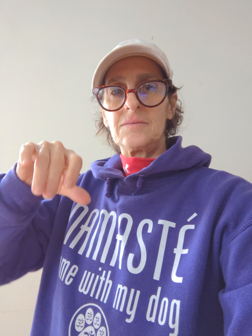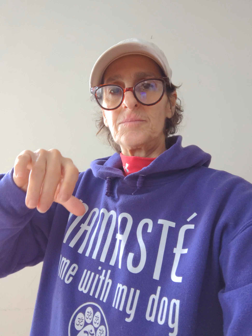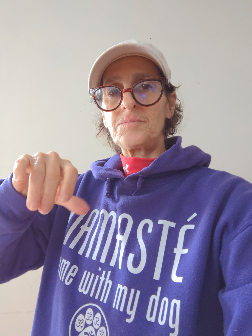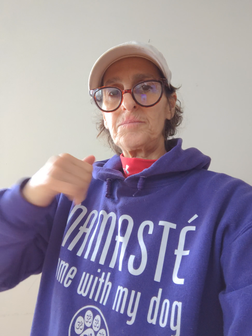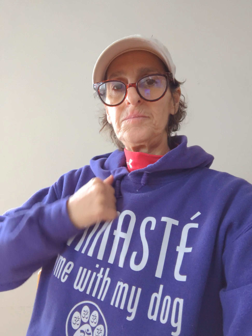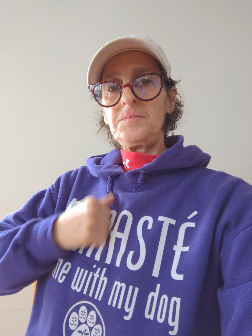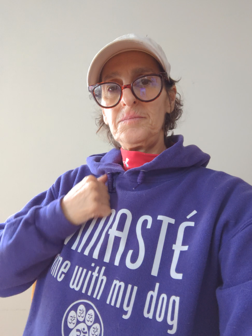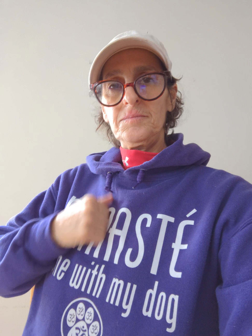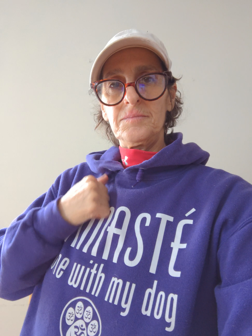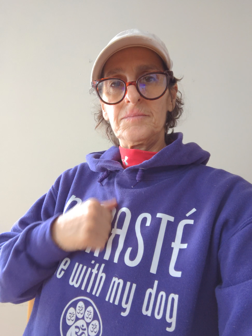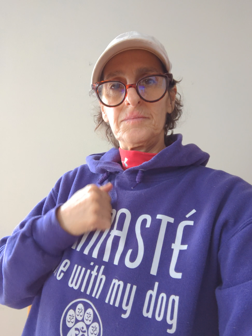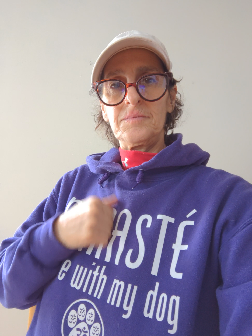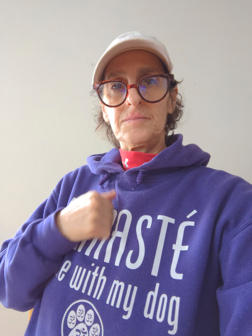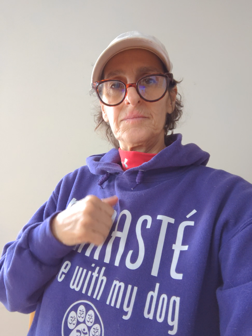bath